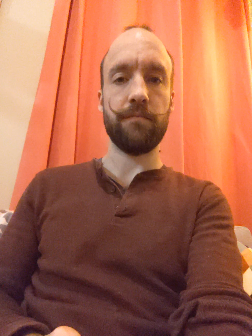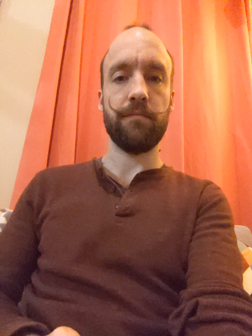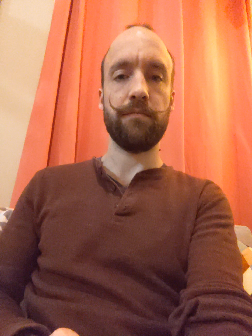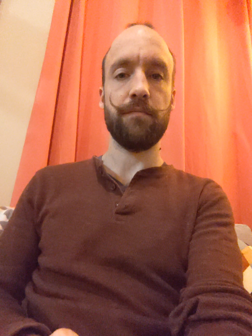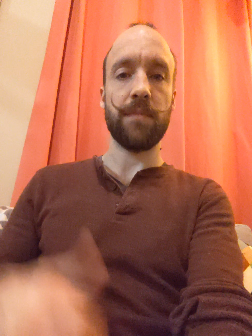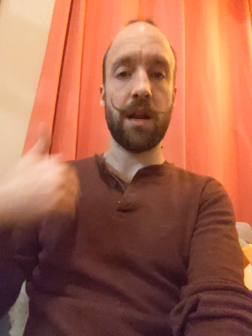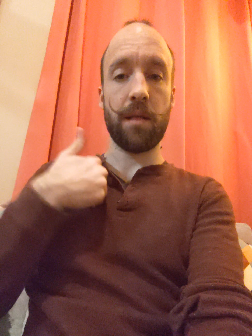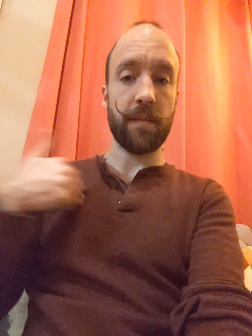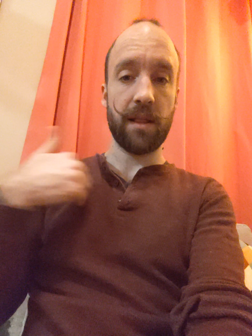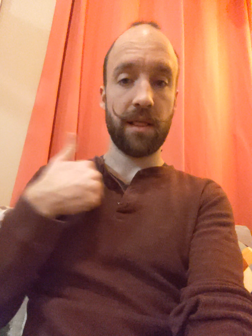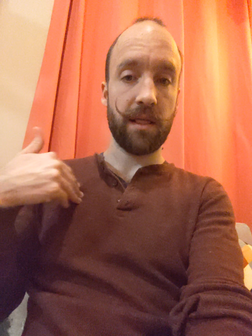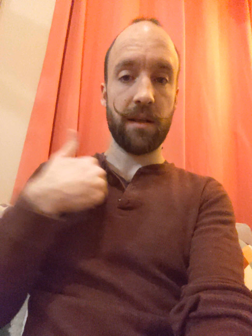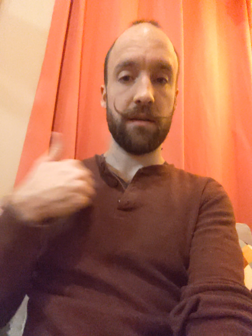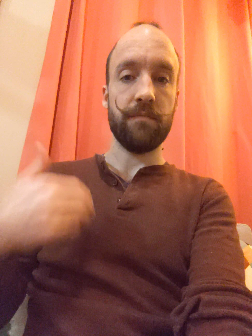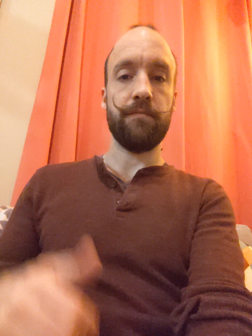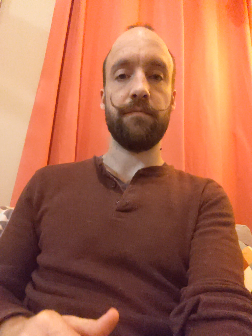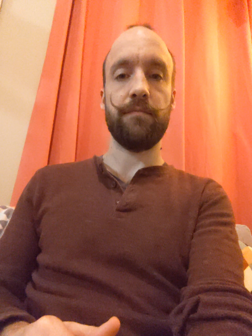animal